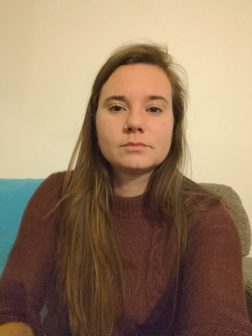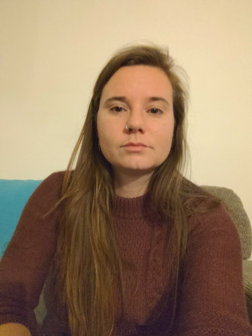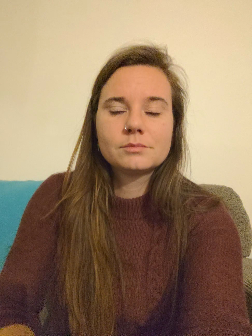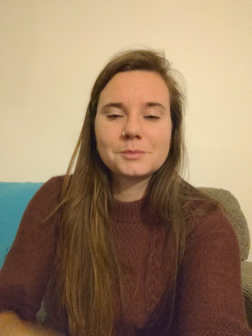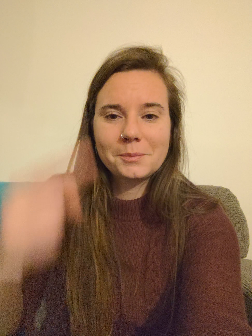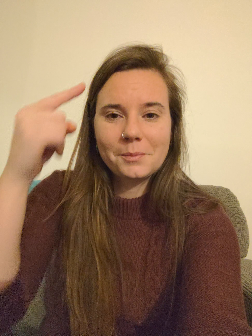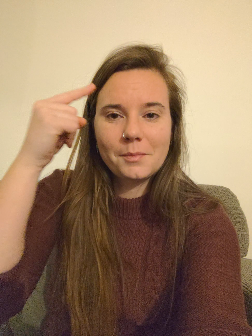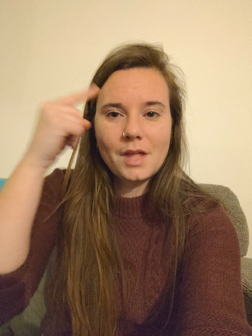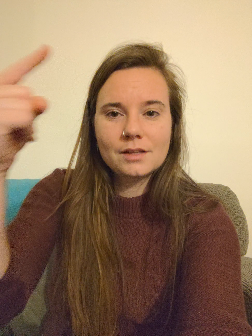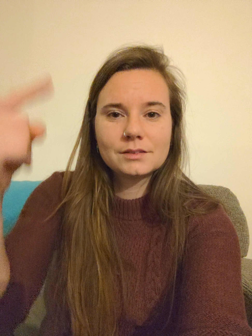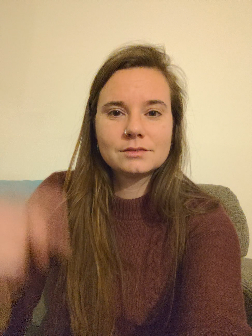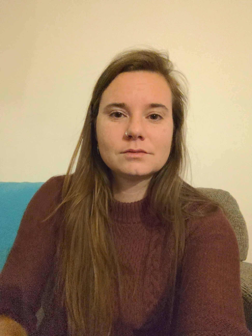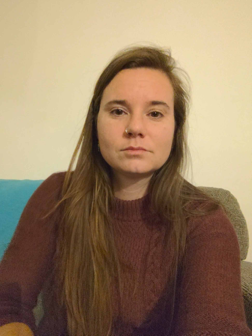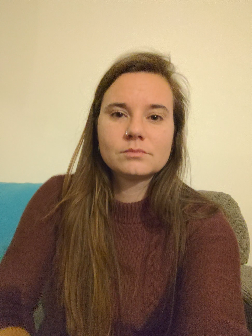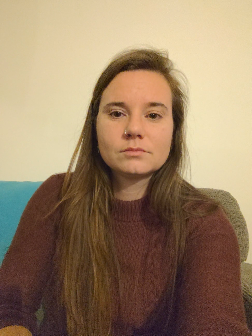penny